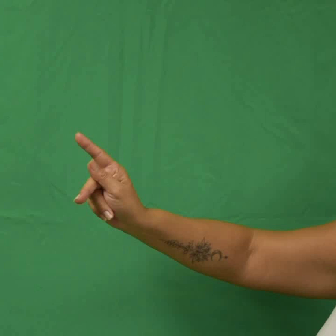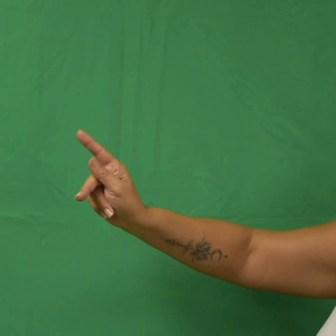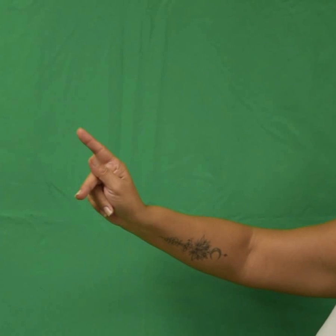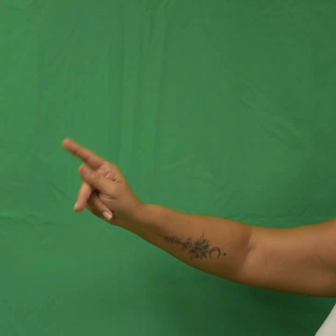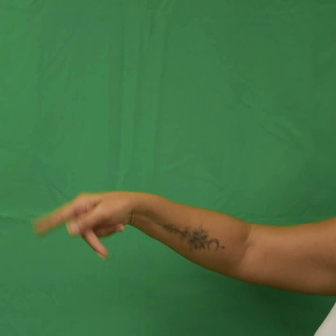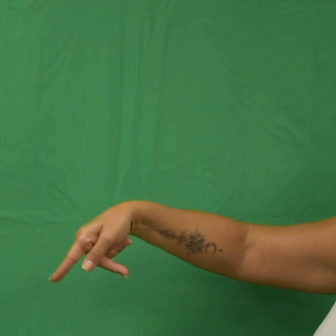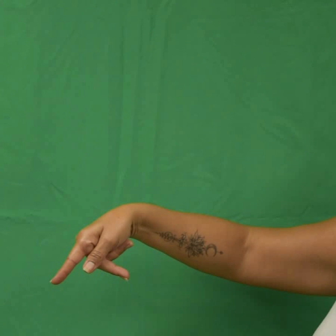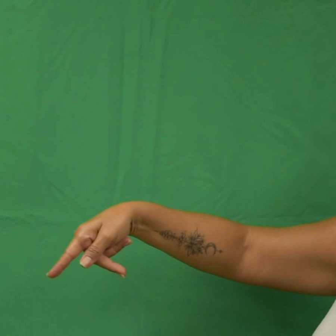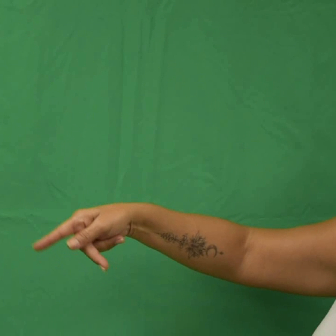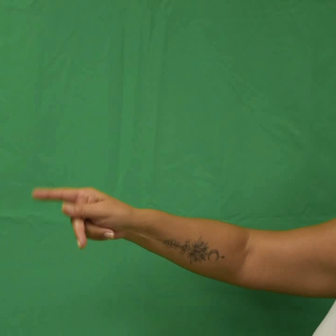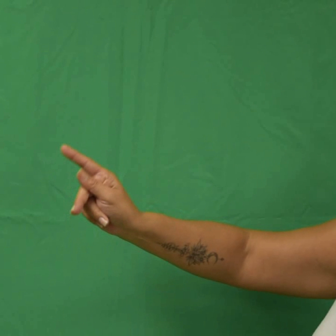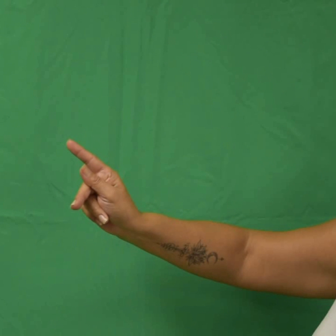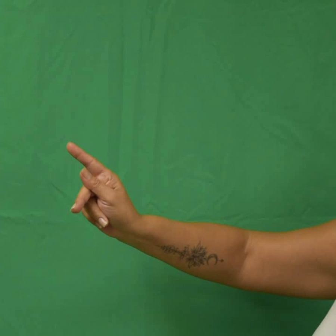K